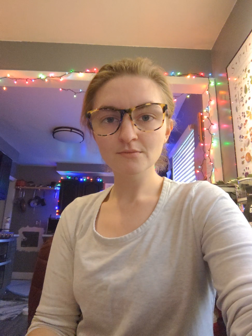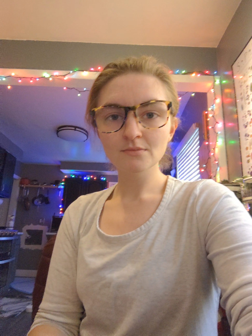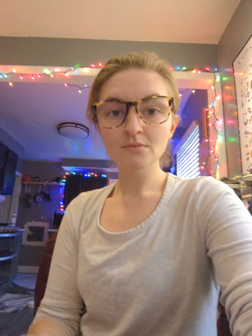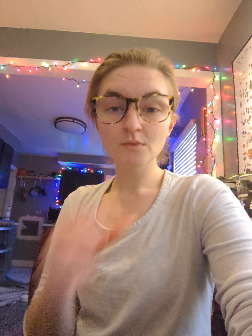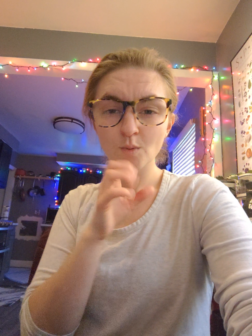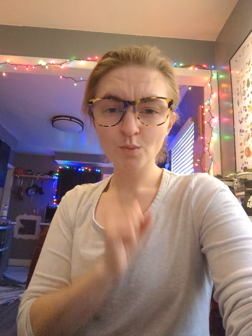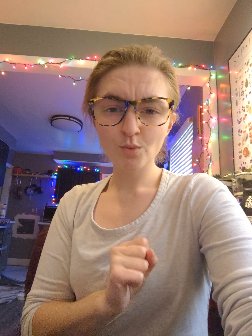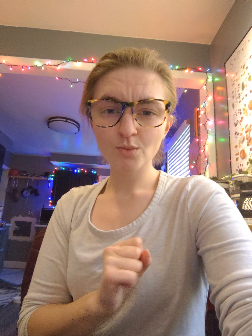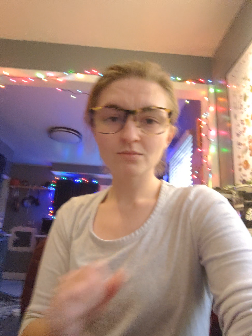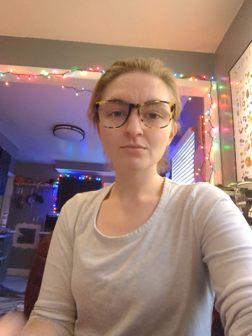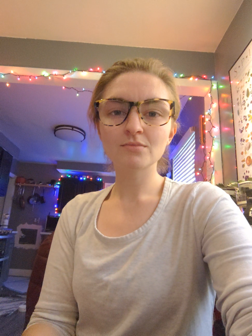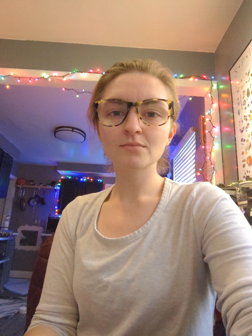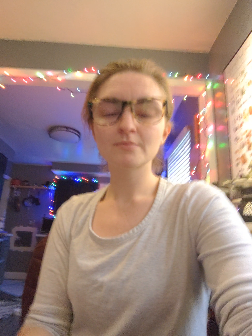old